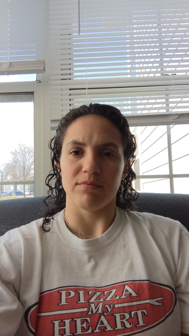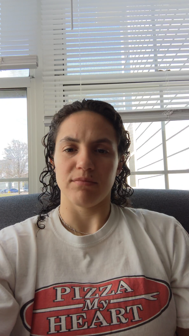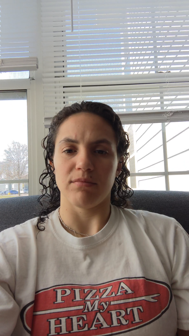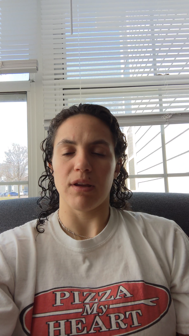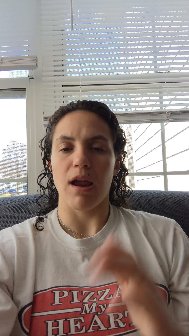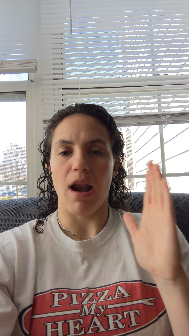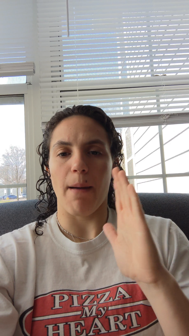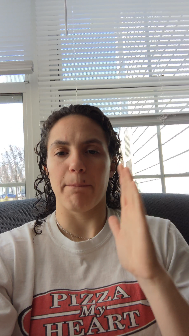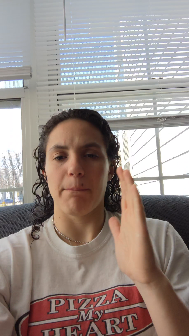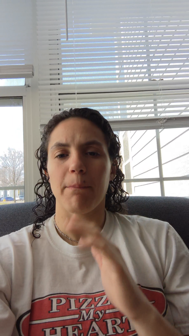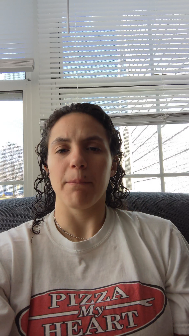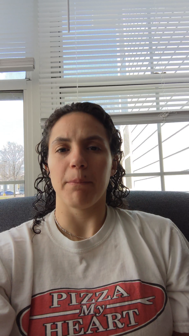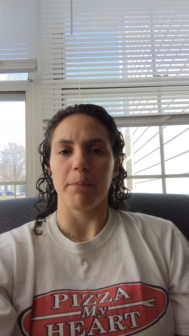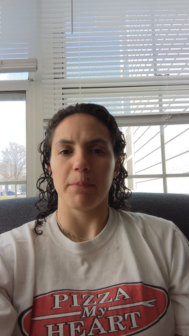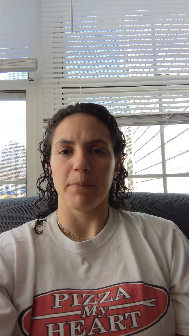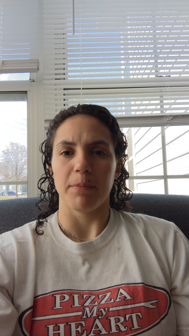clap